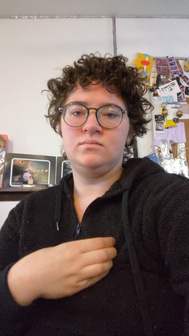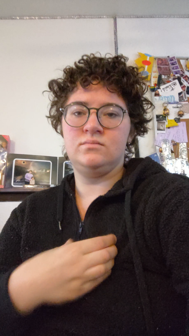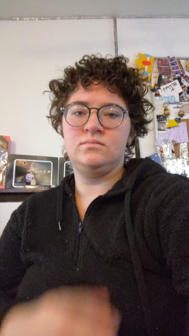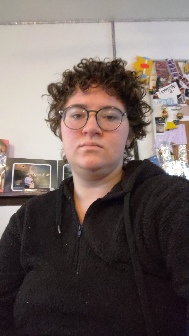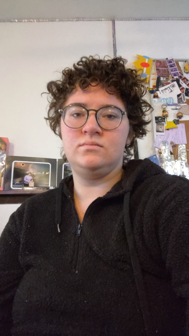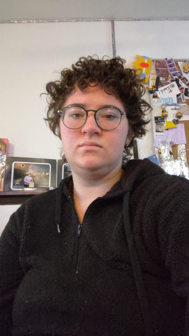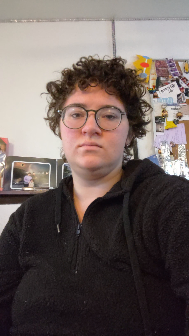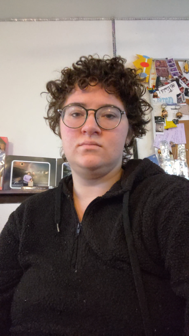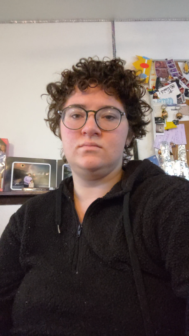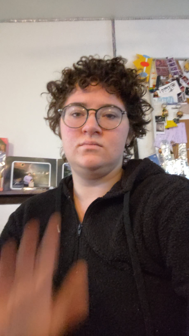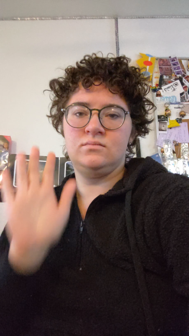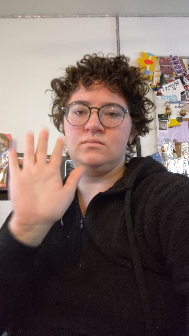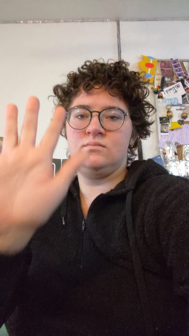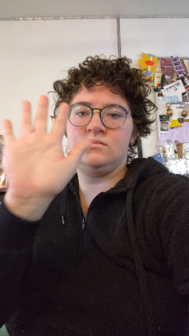give me five